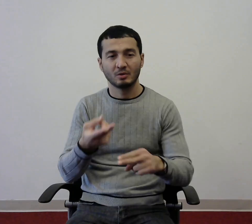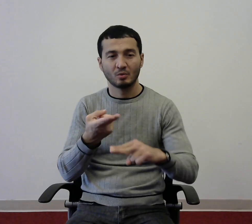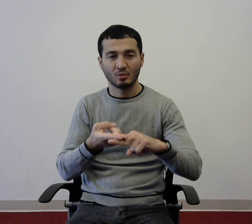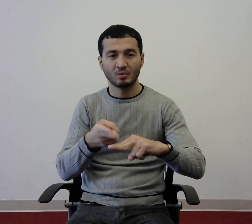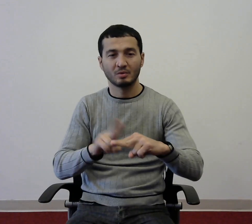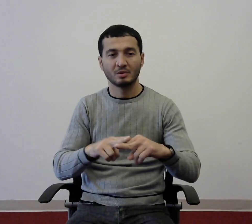üçün